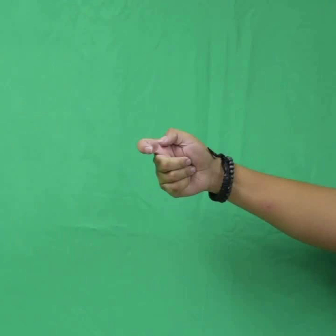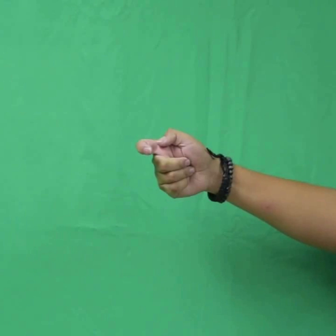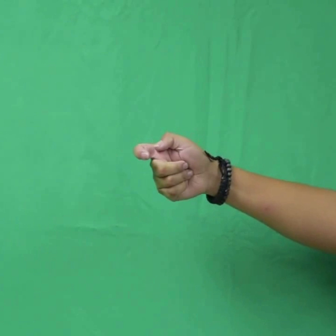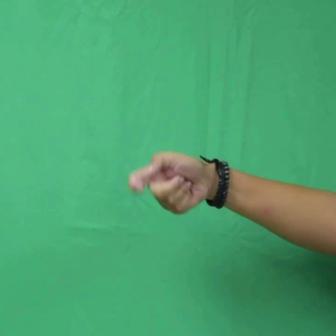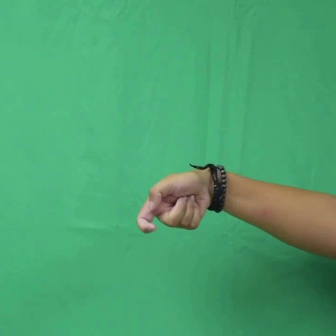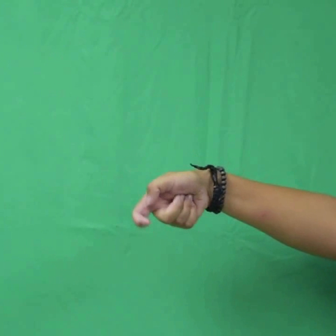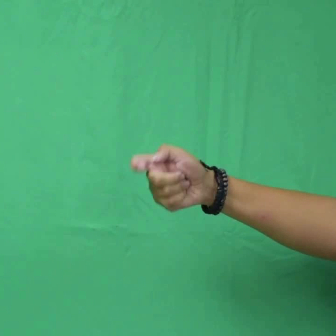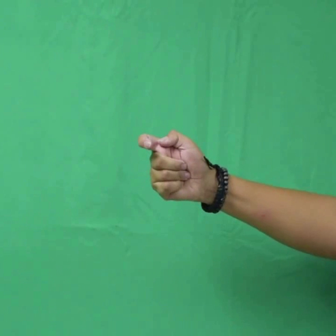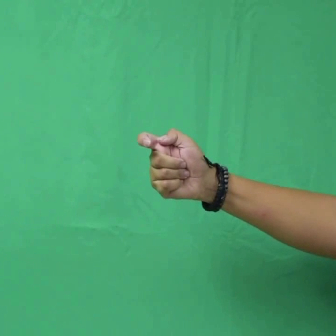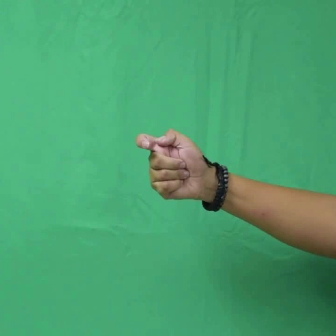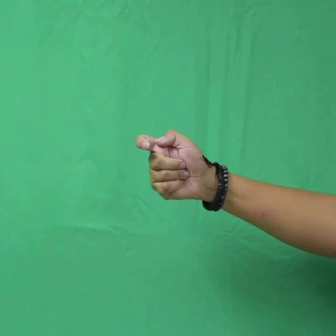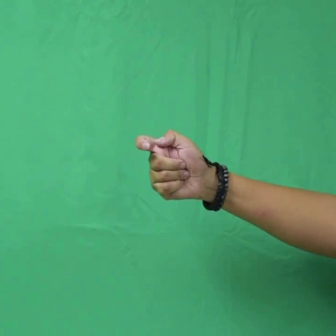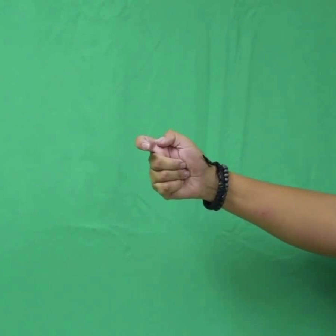Q